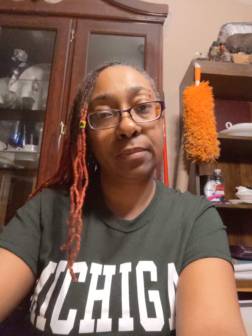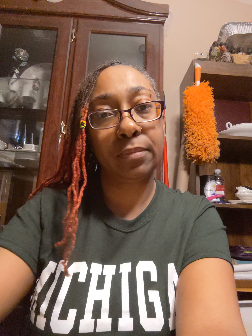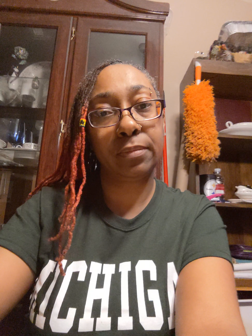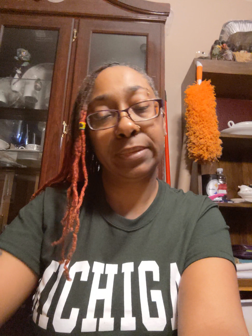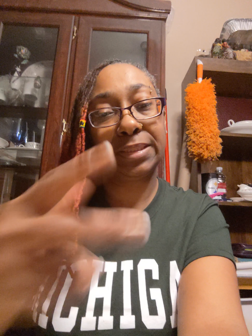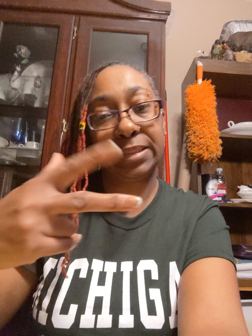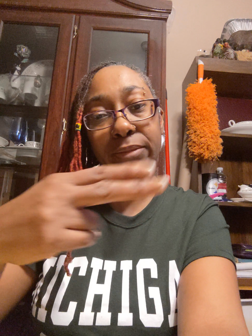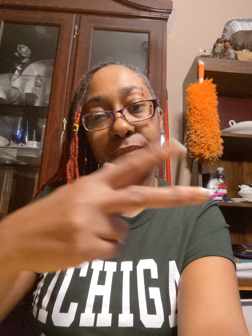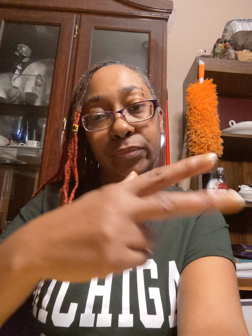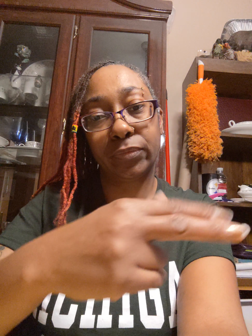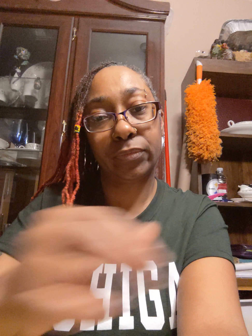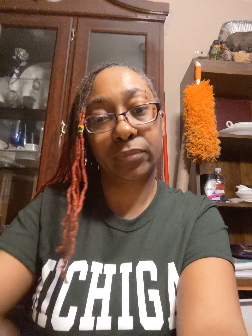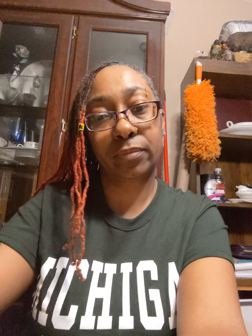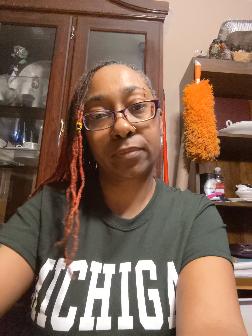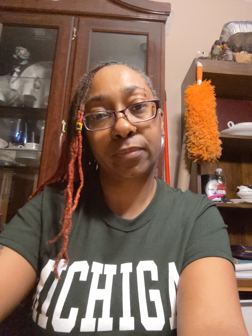scissors